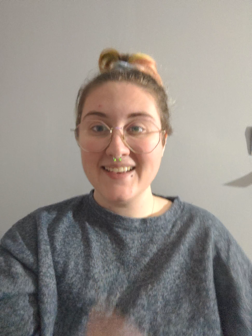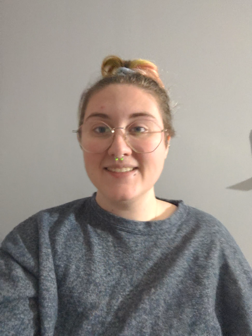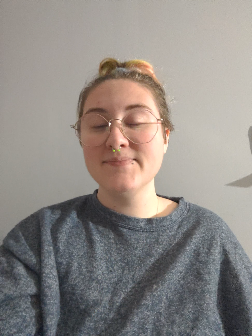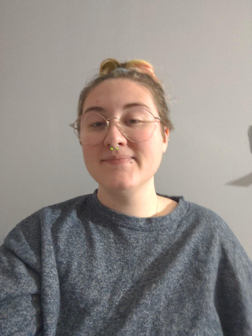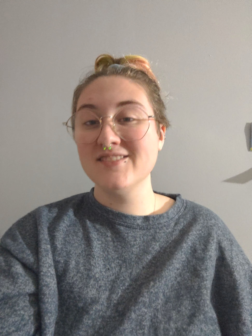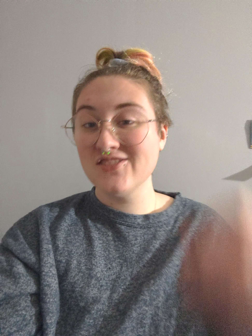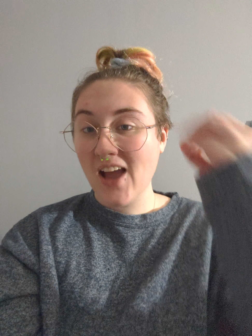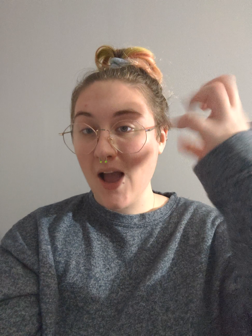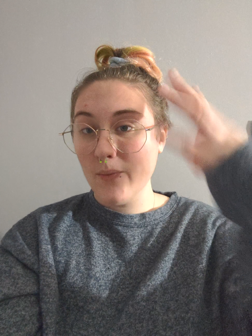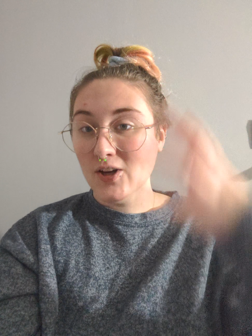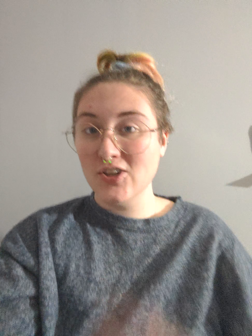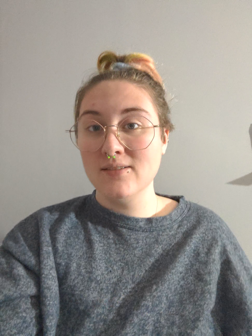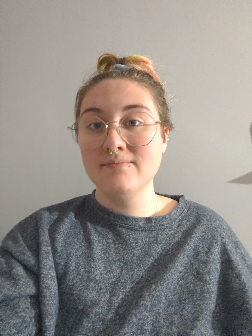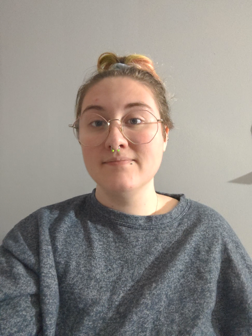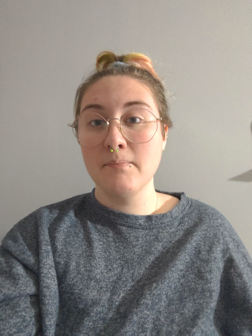shower